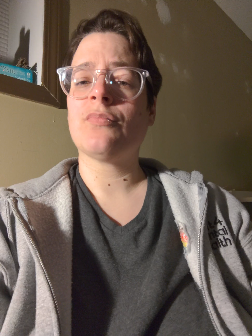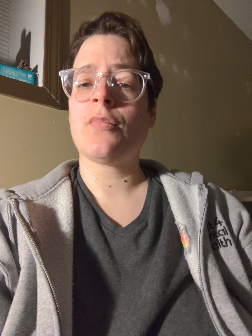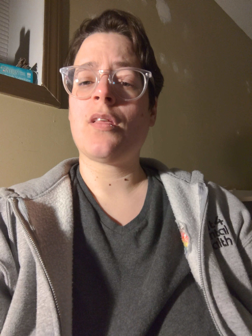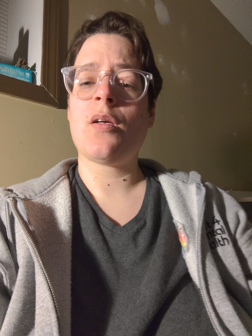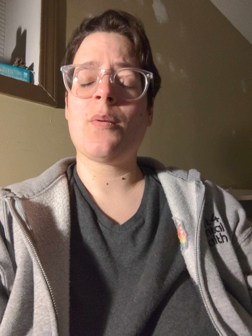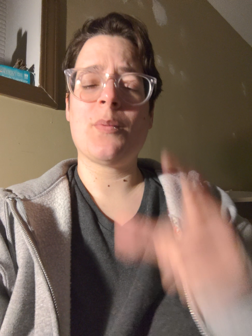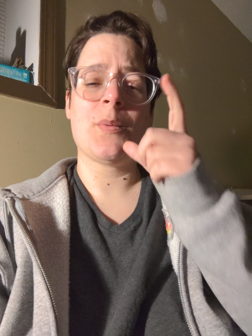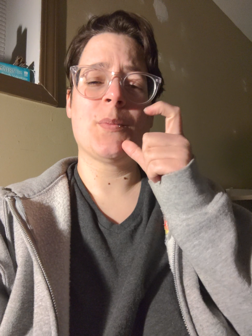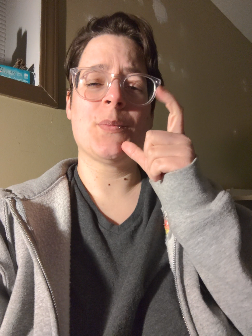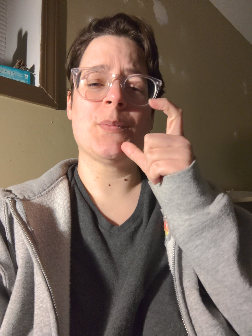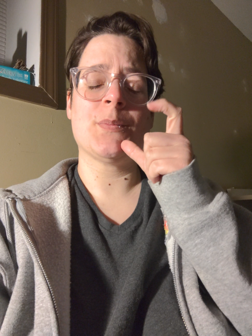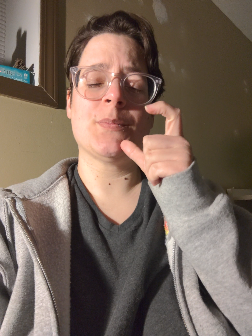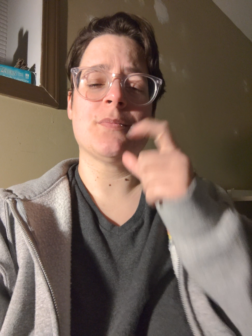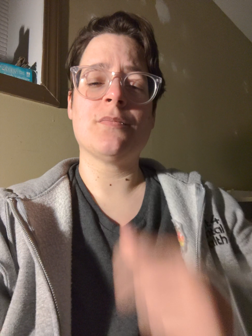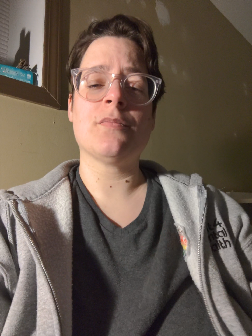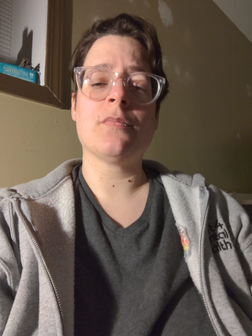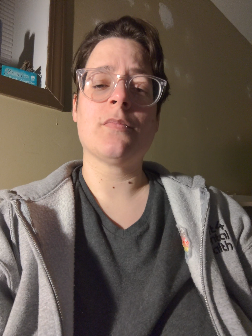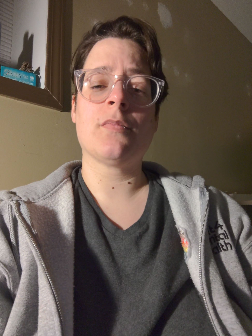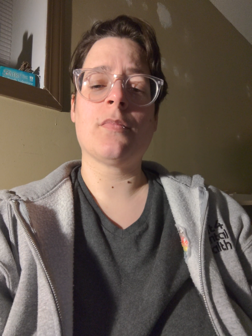who